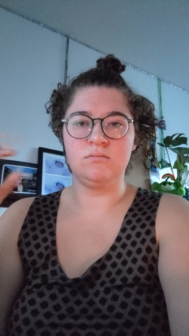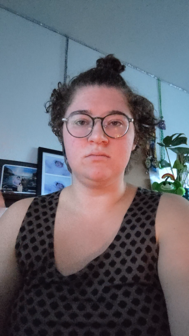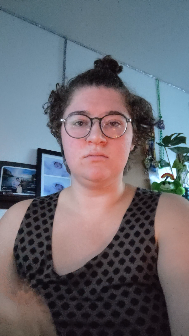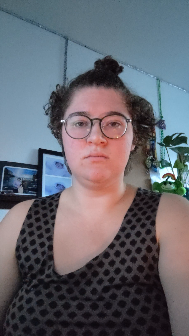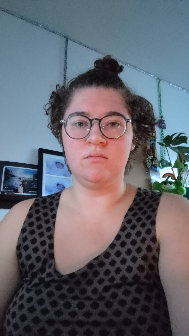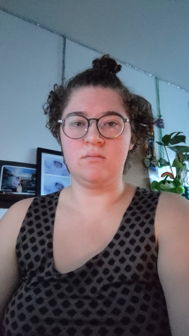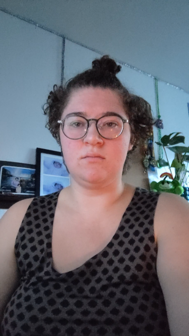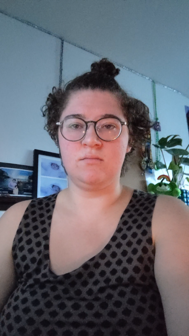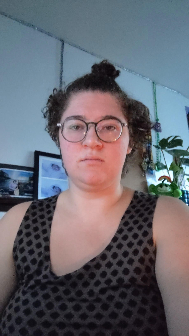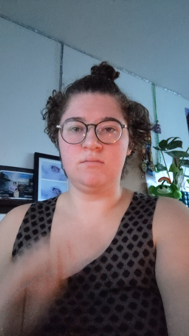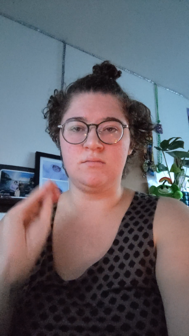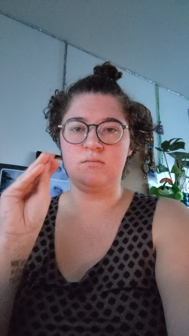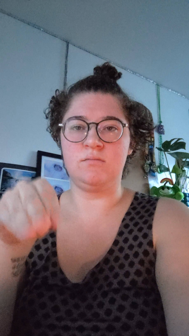put